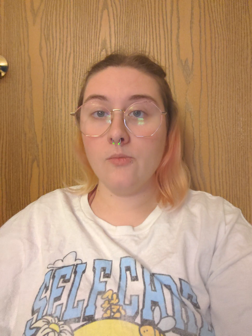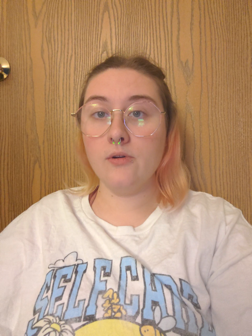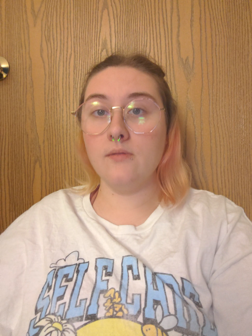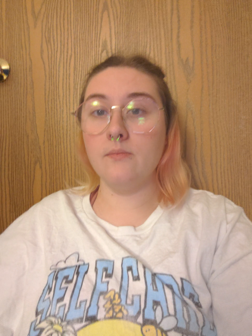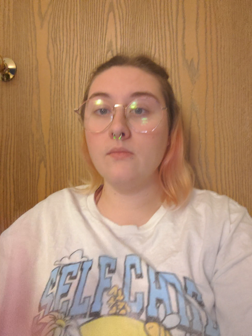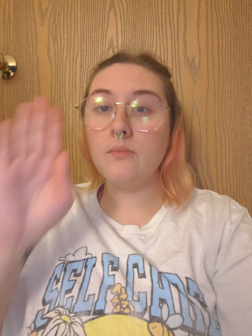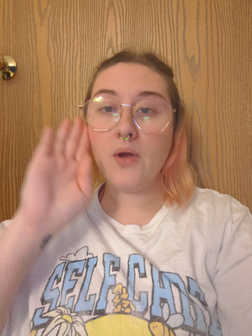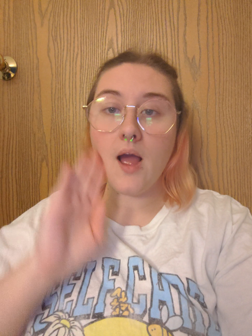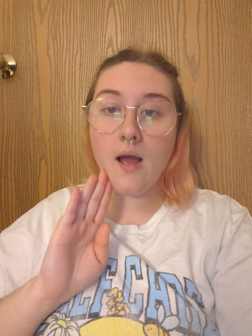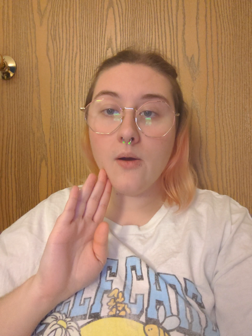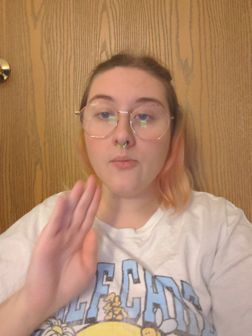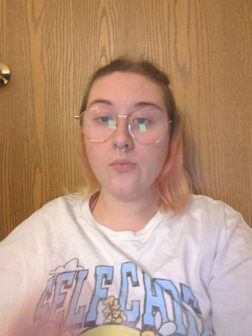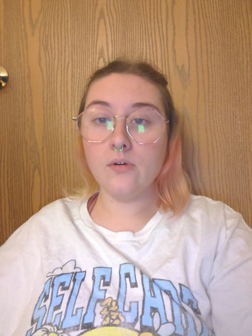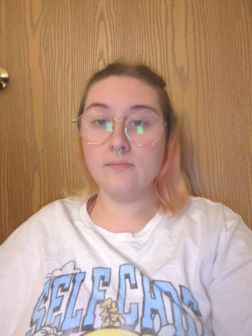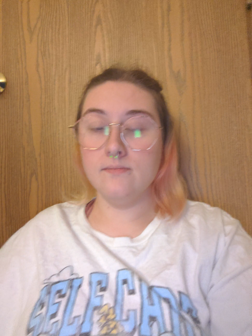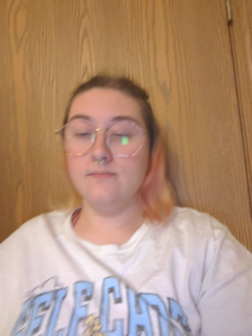brown